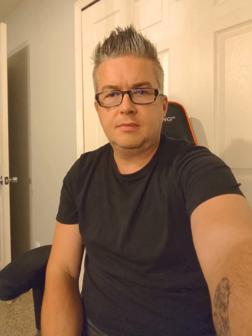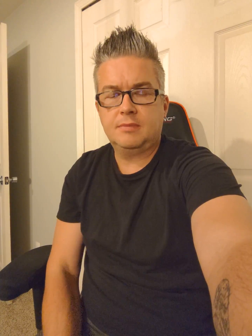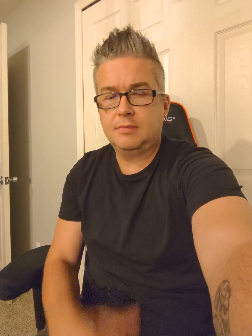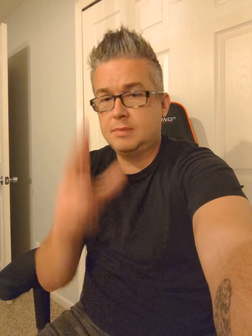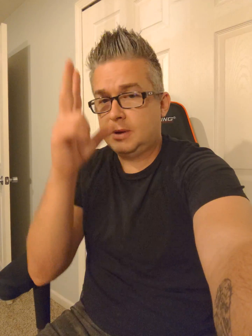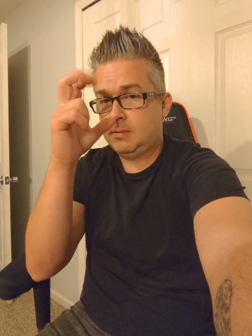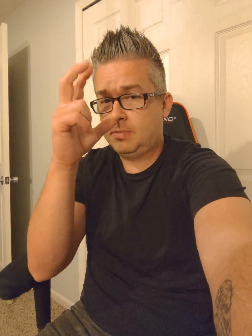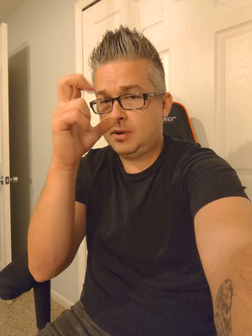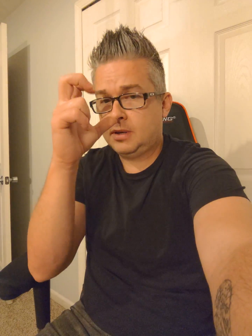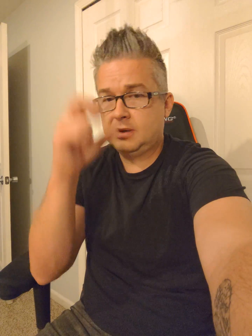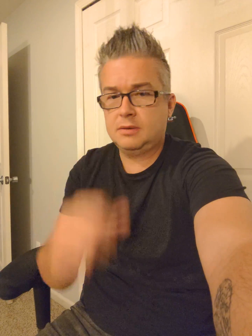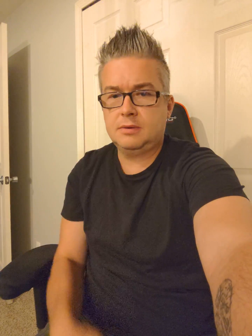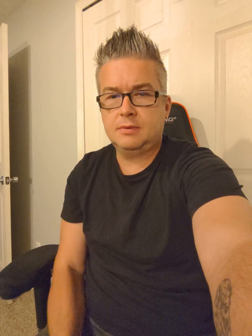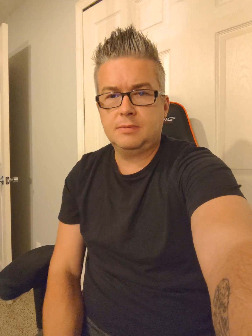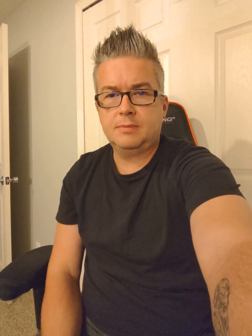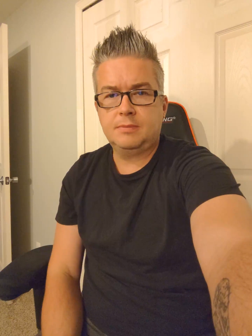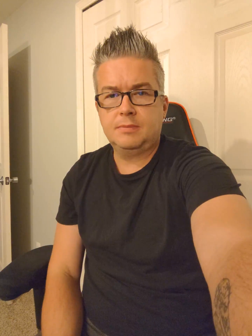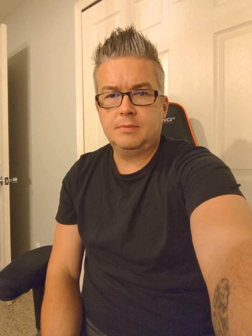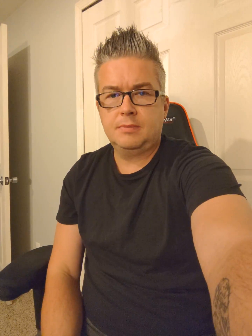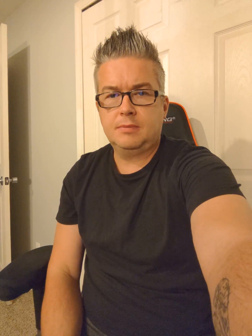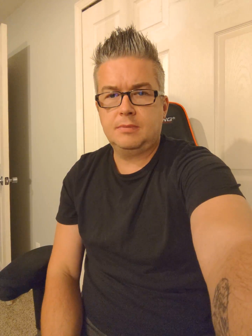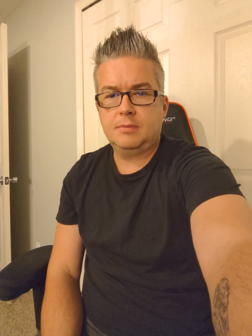ant